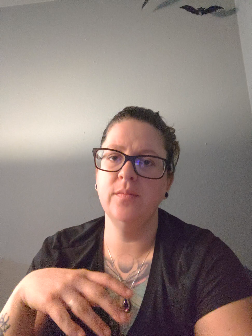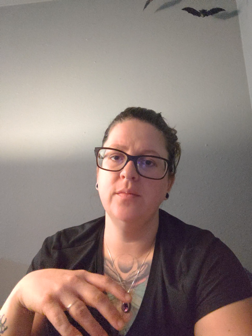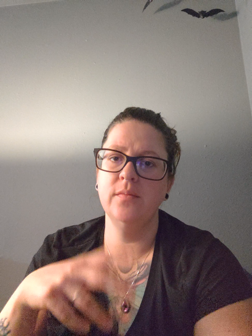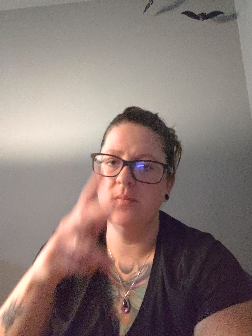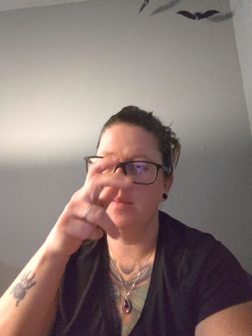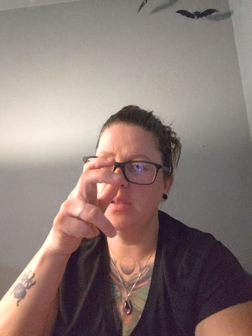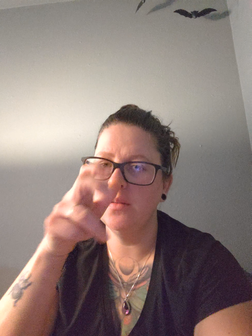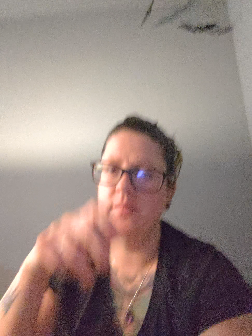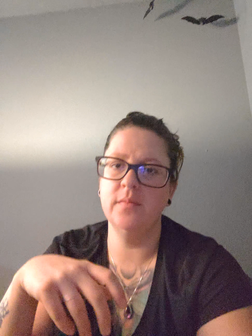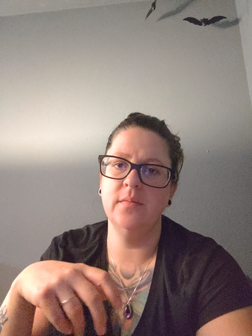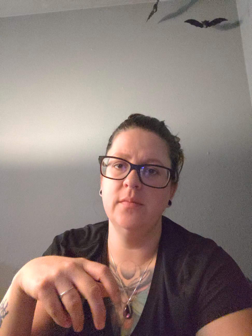bug